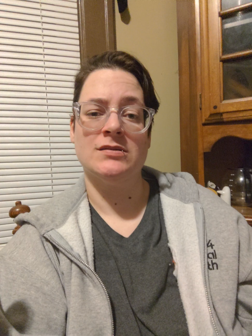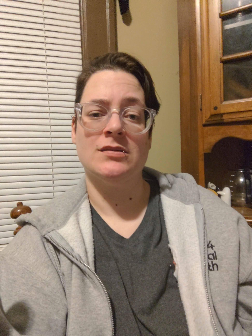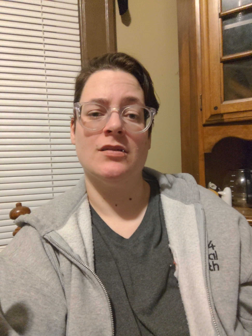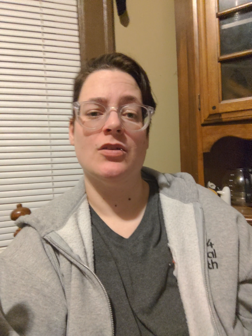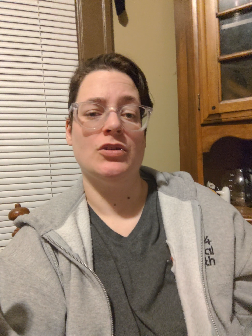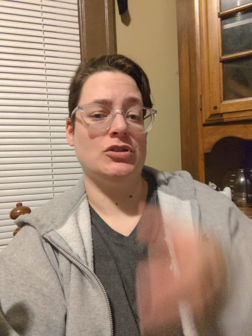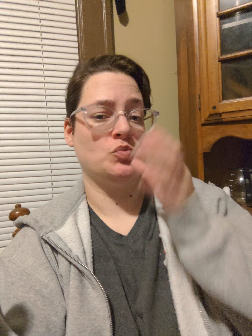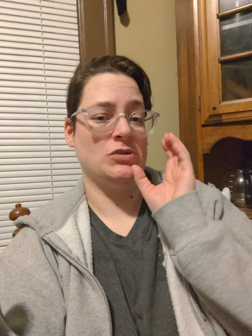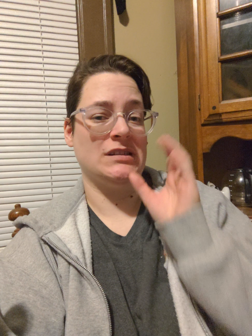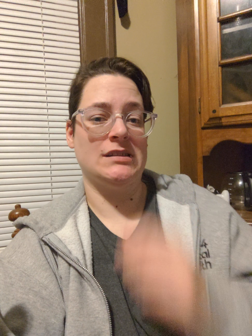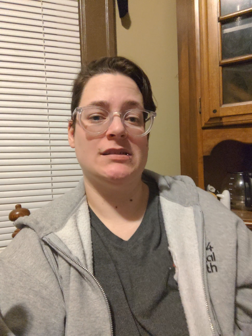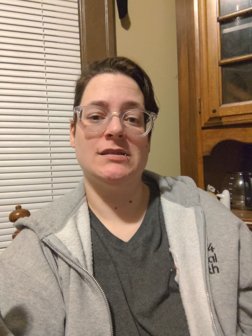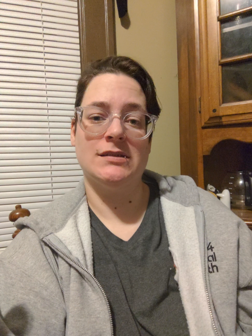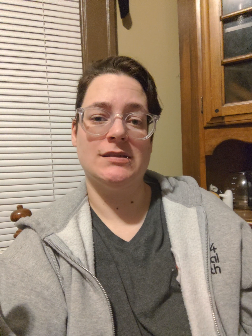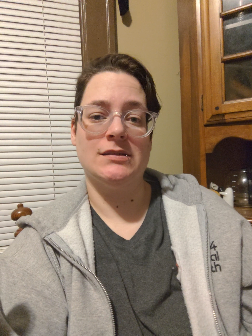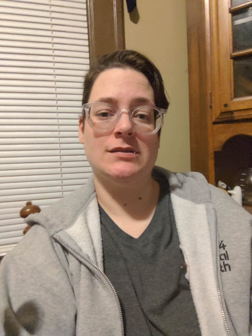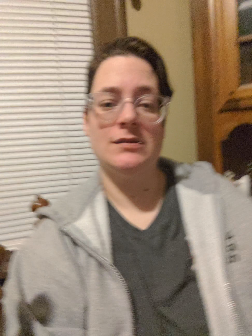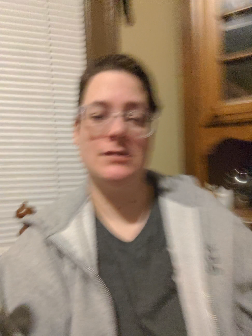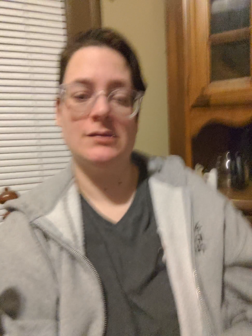drink